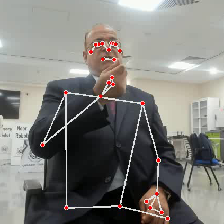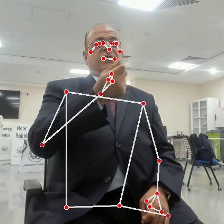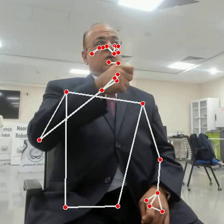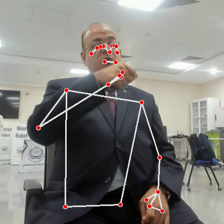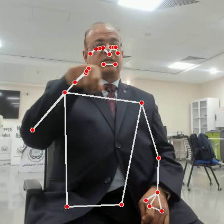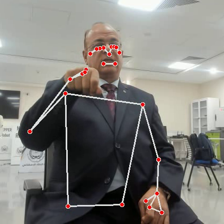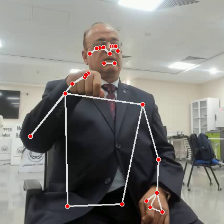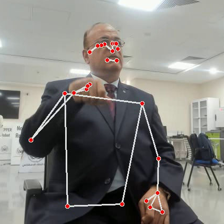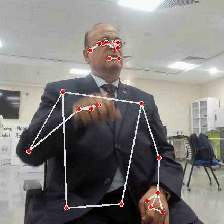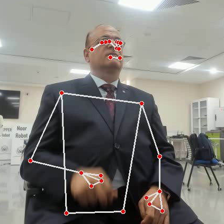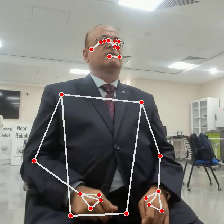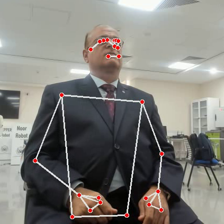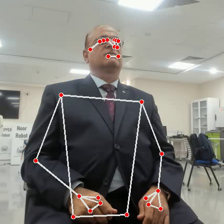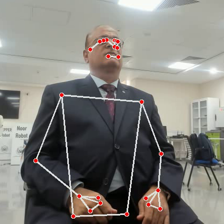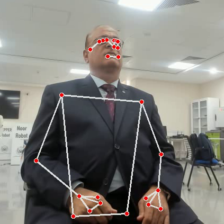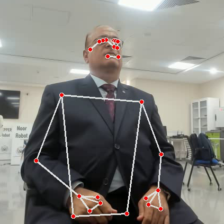flos